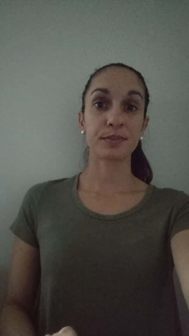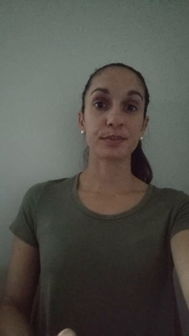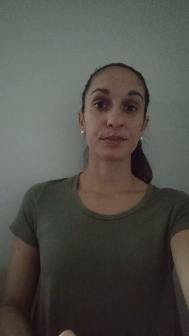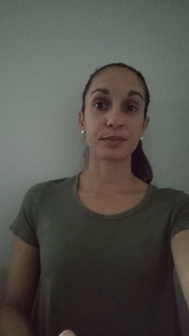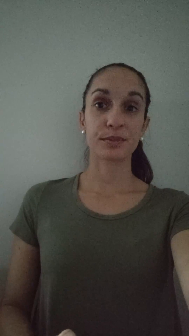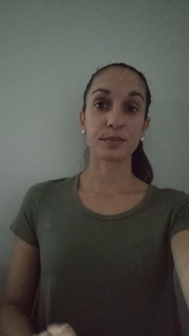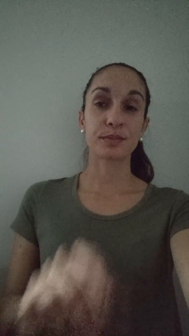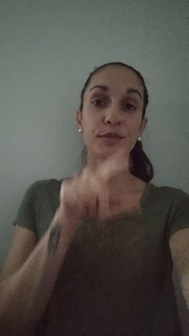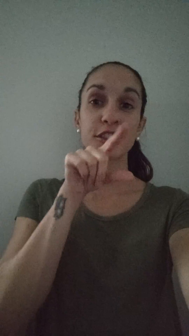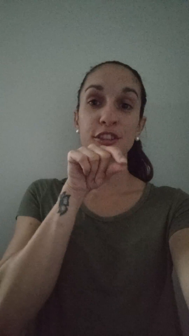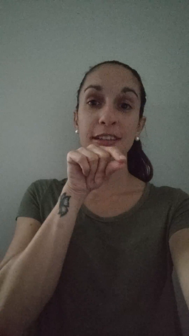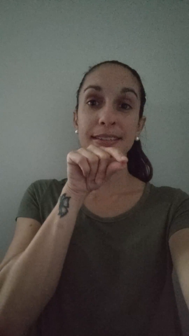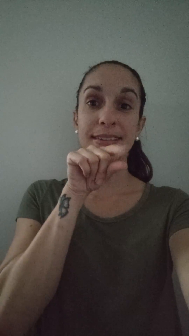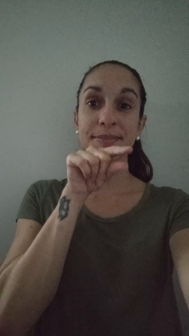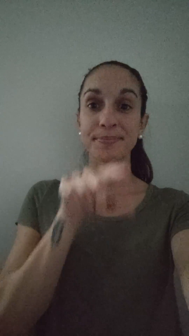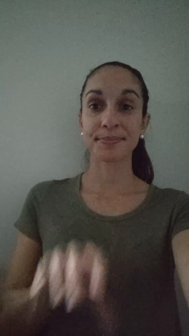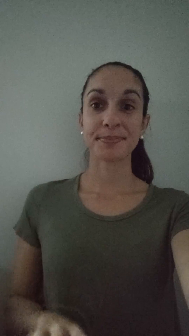chicken